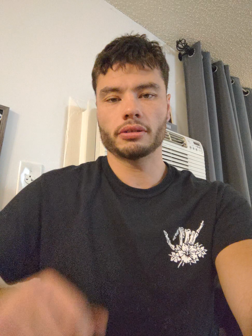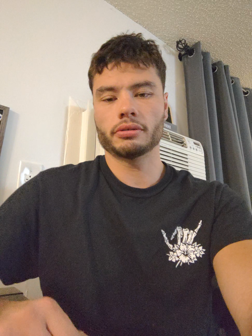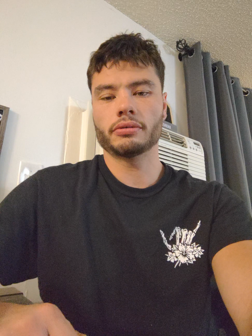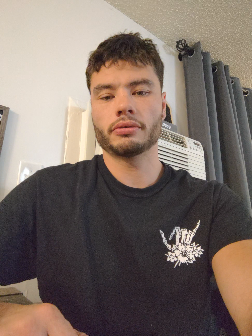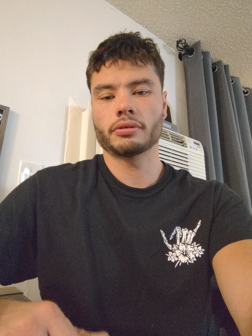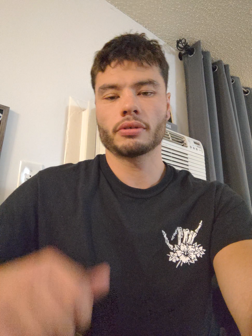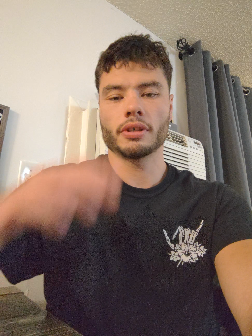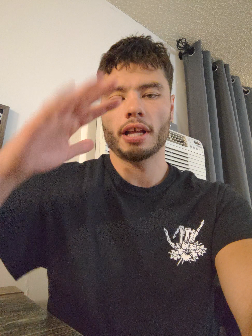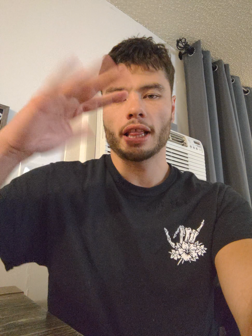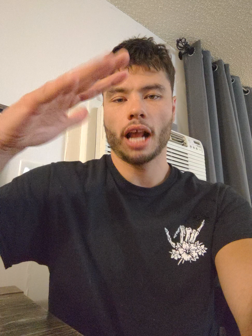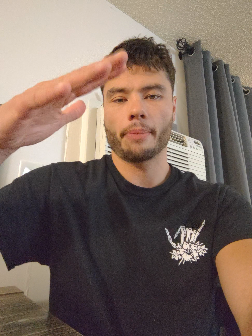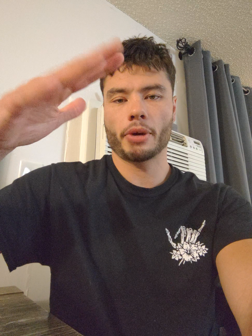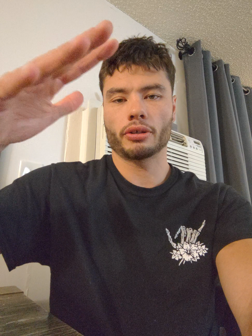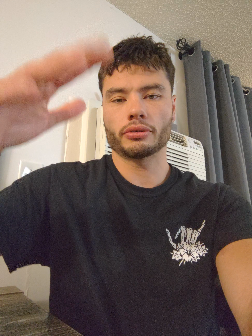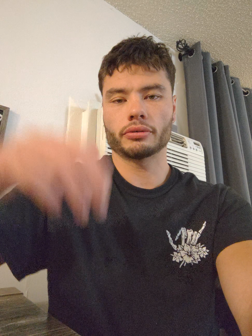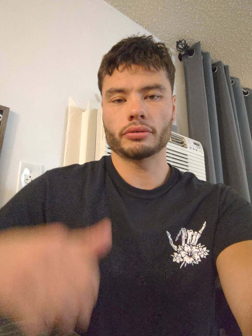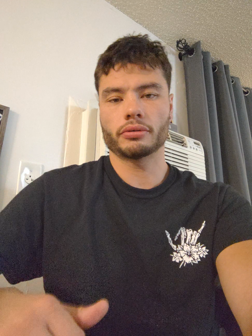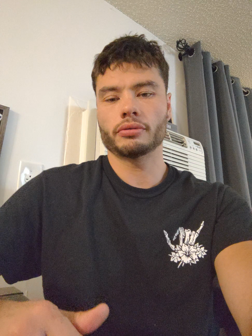helicopter